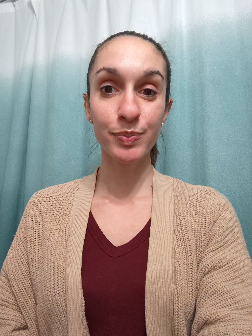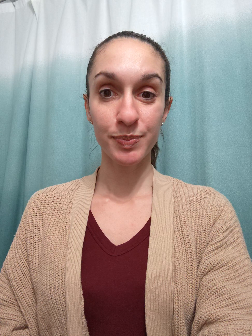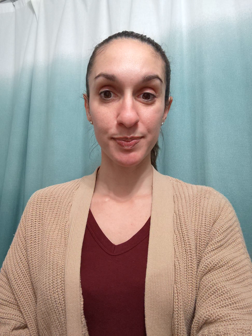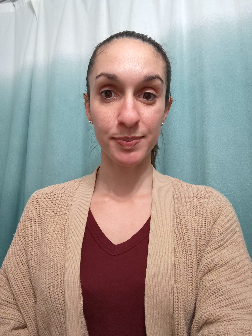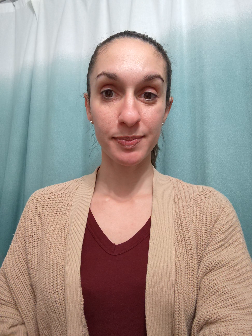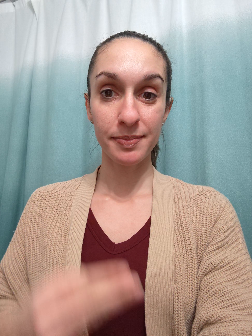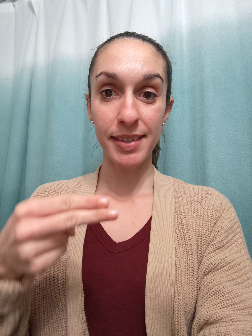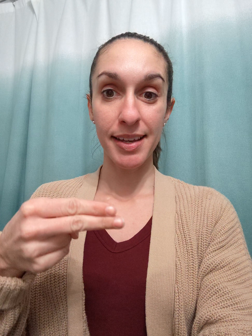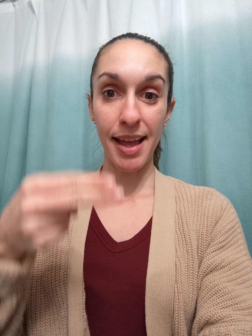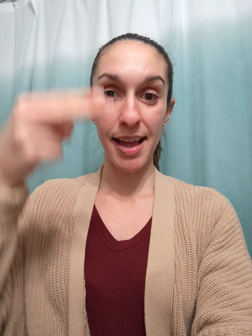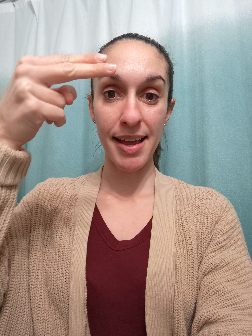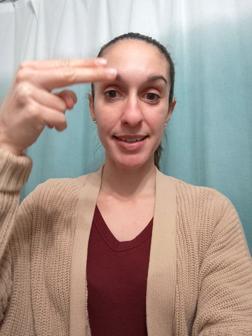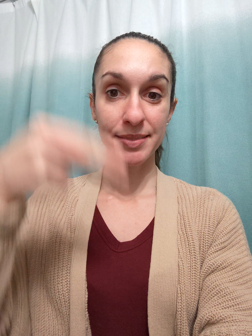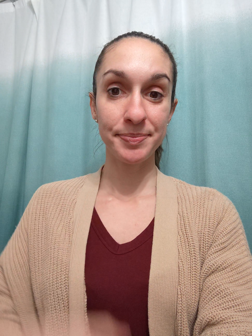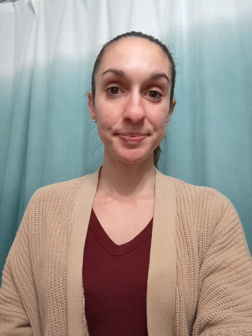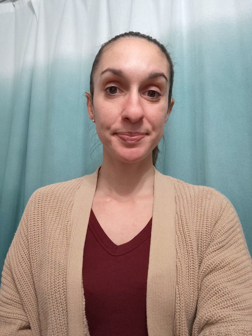high